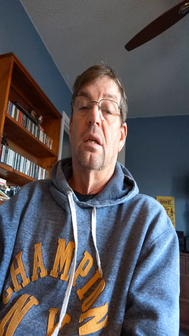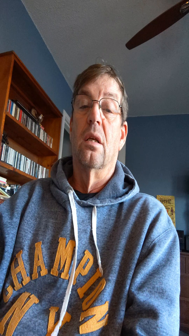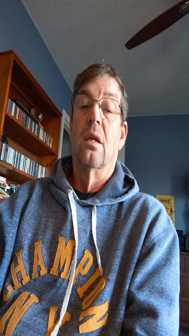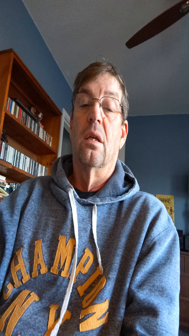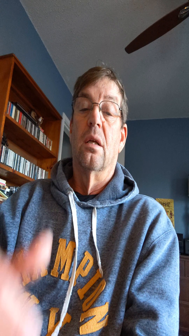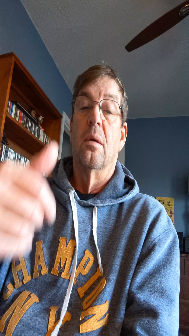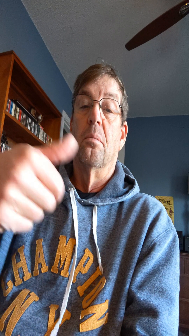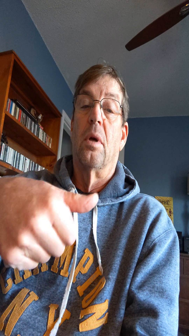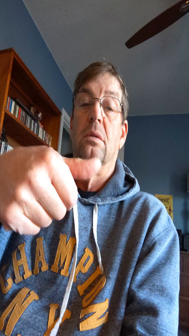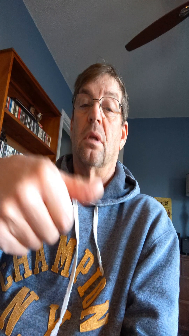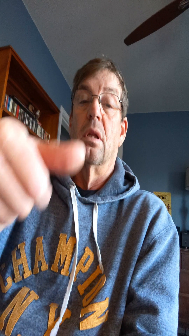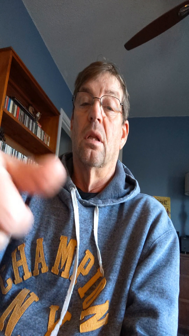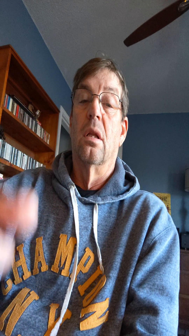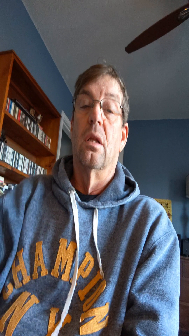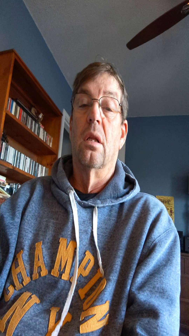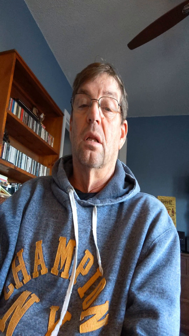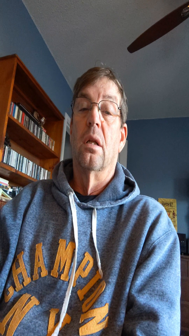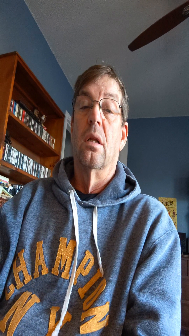puzzle